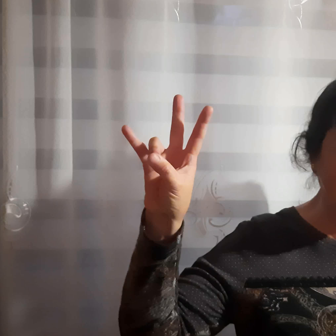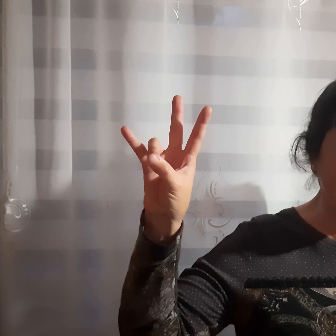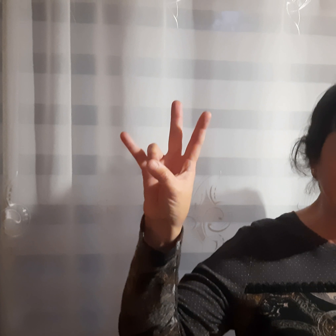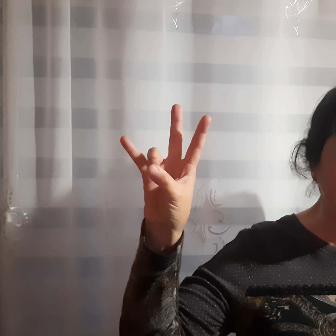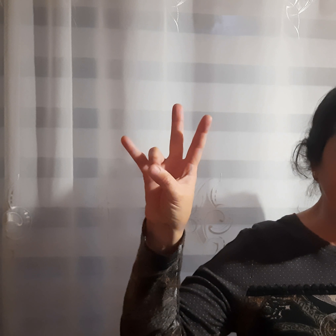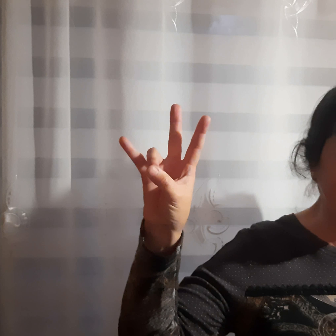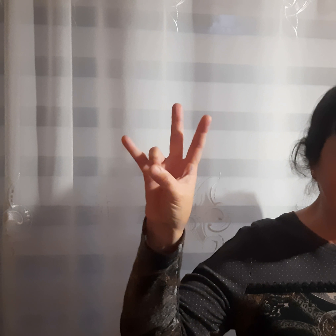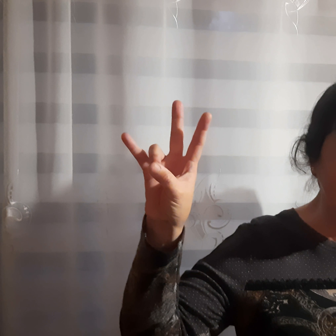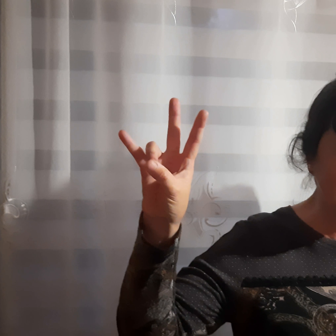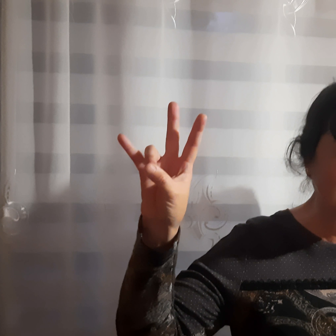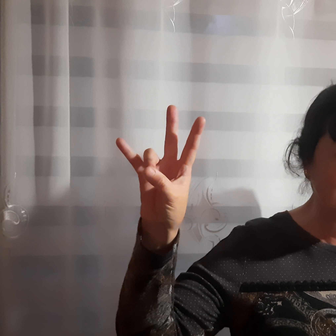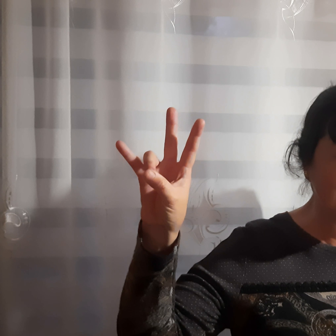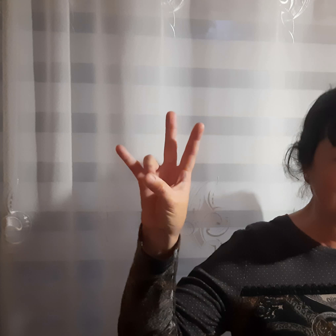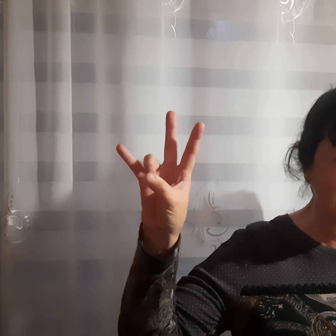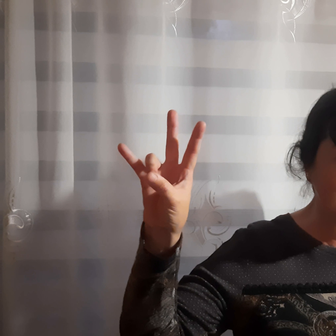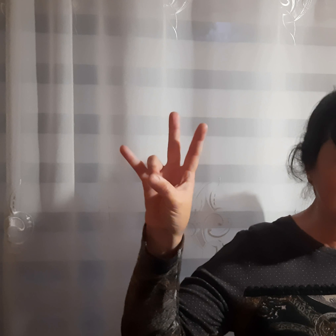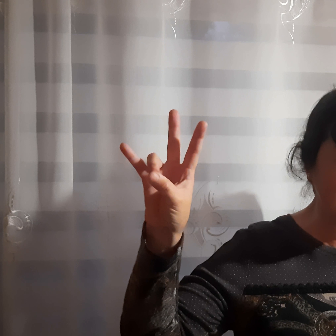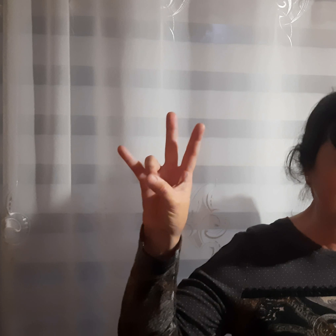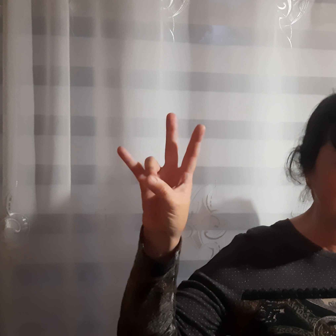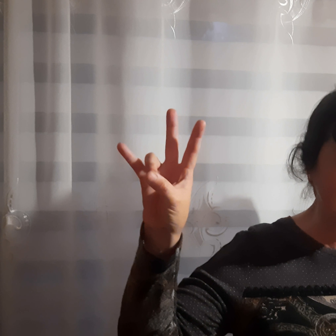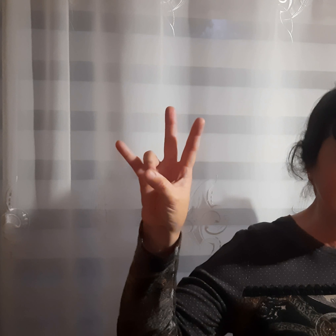Н